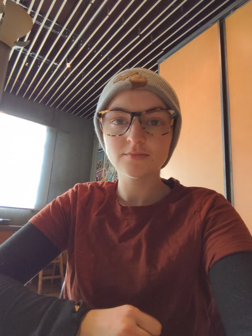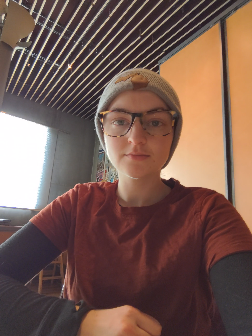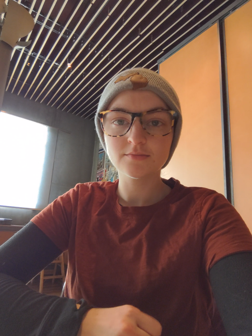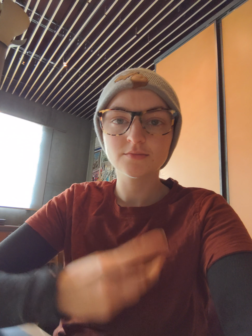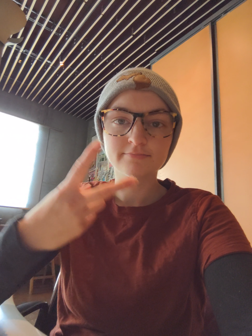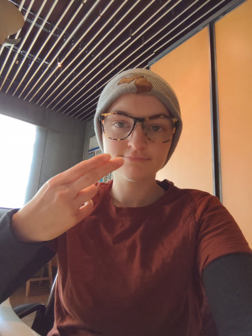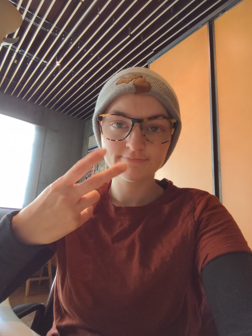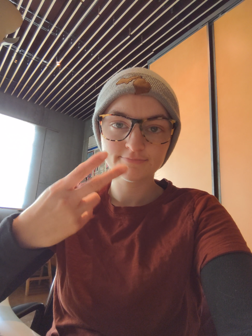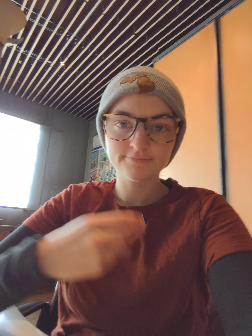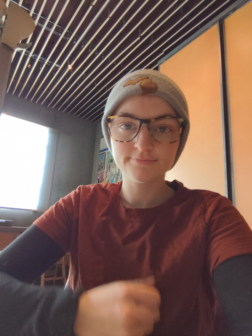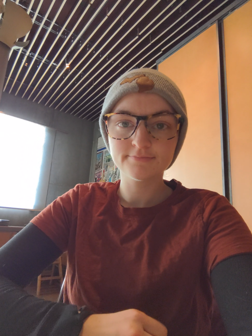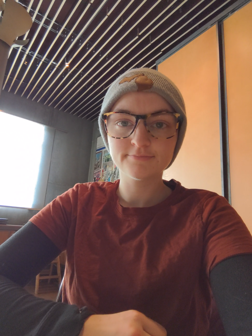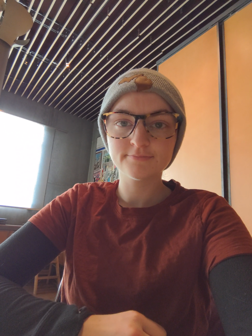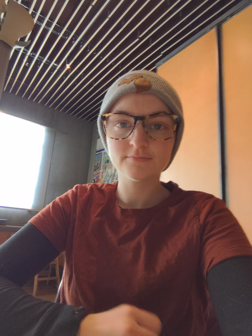scissors